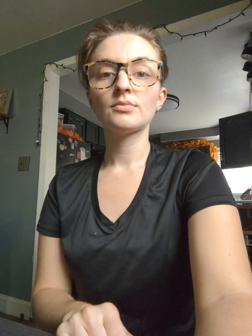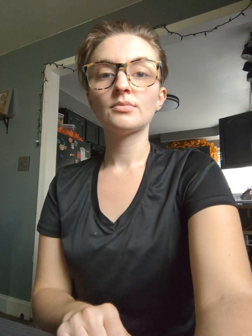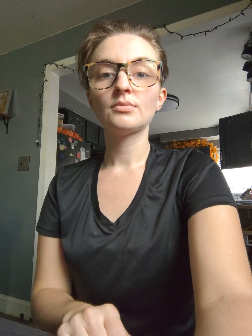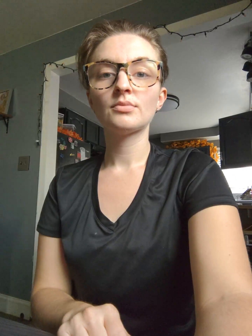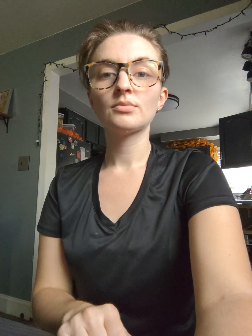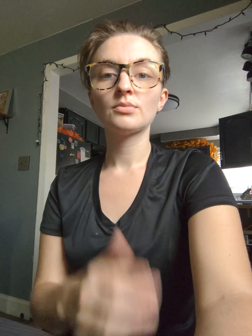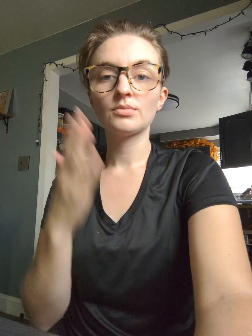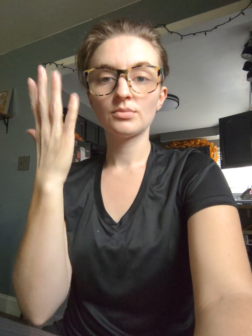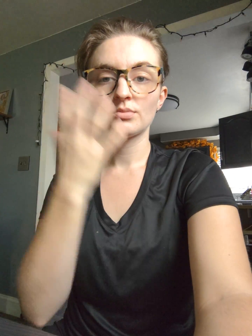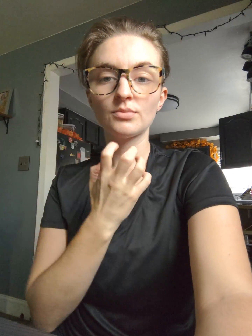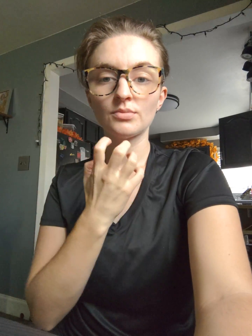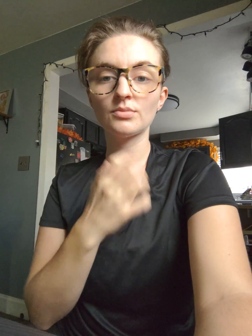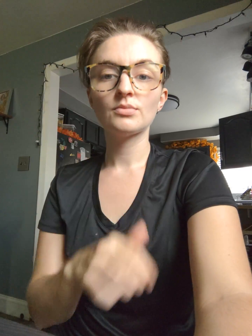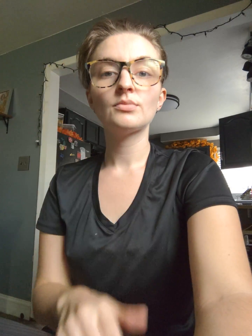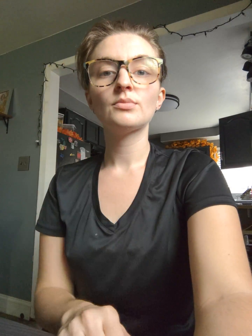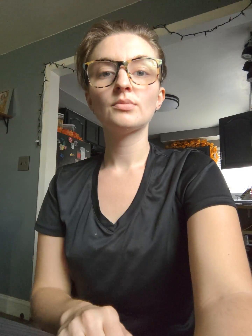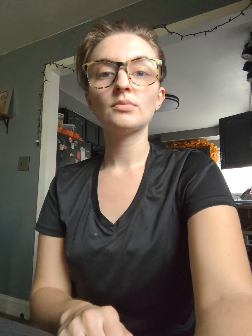dark